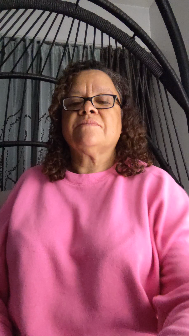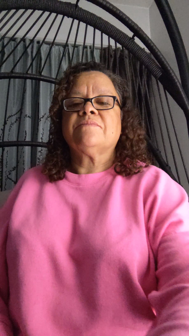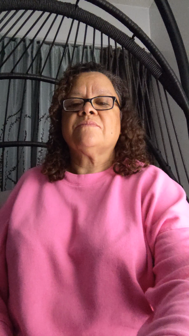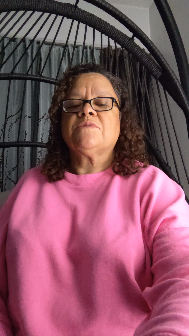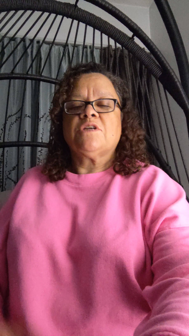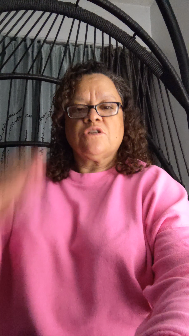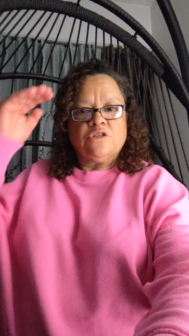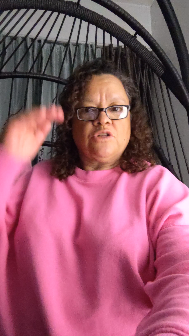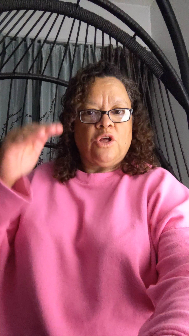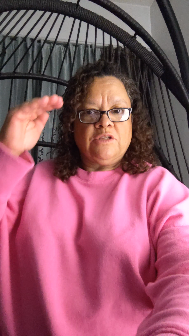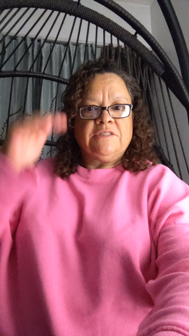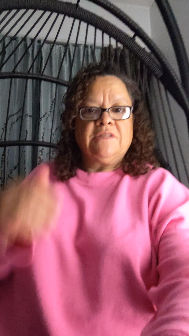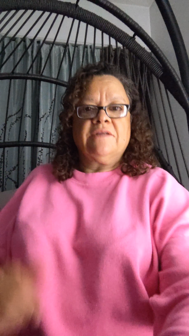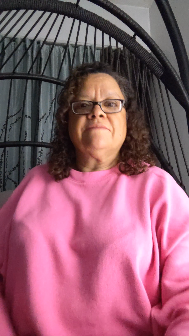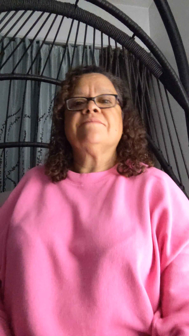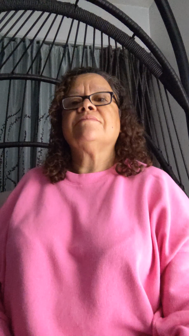short